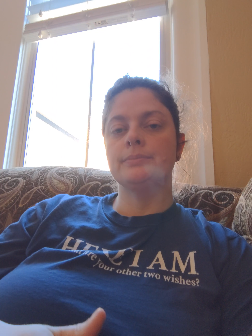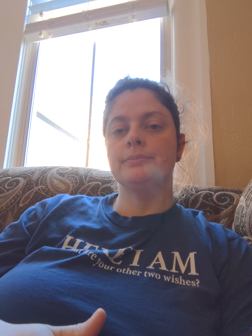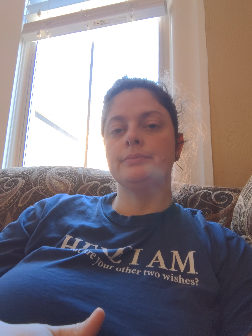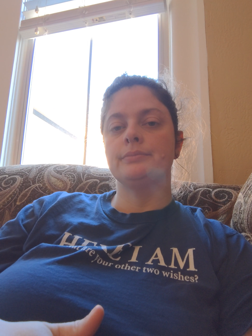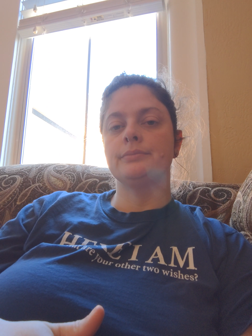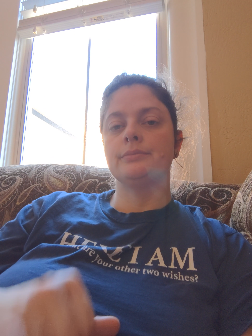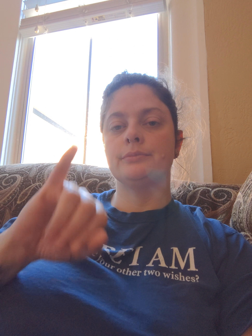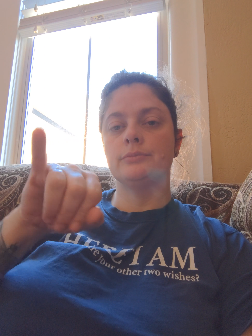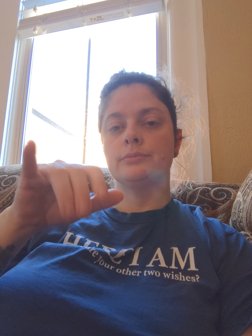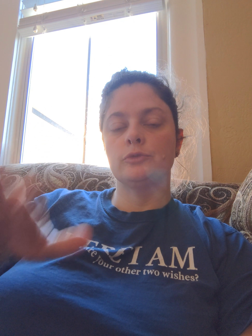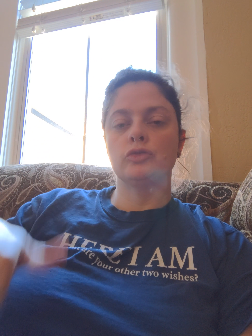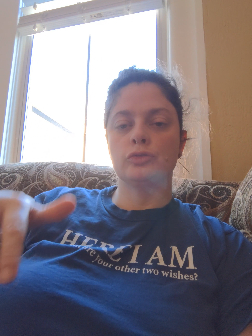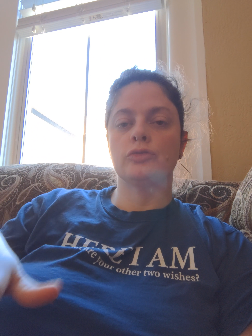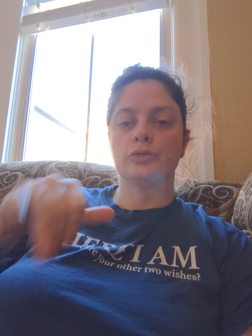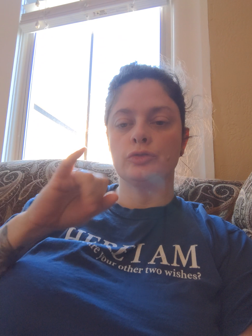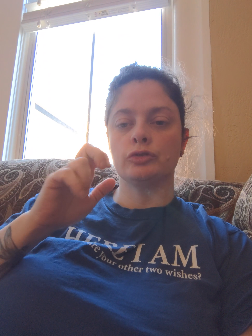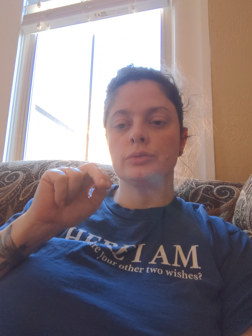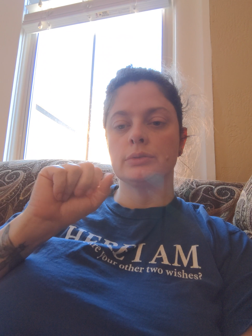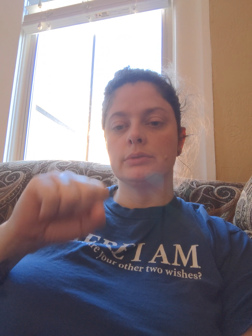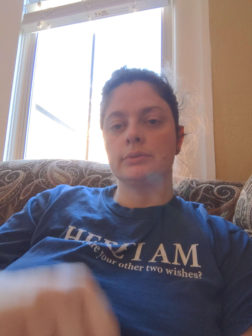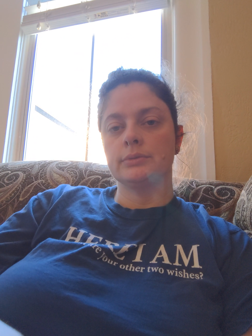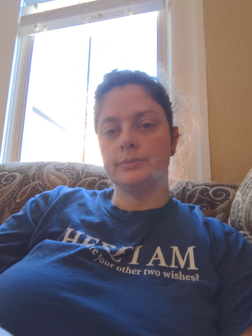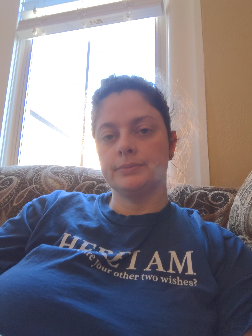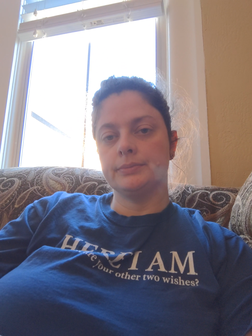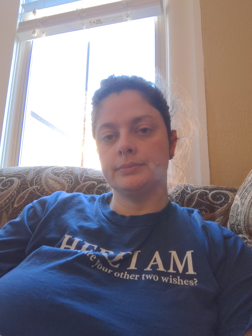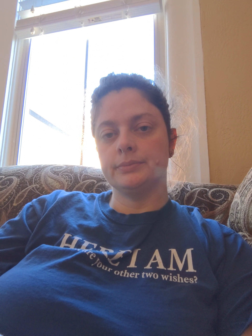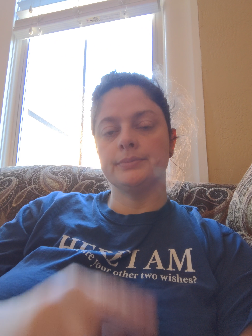jeans